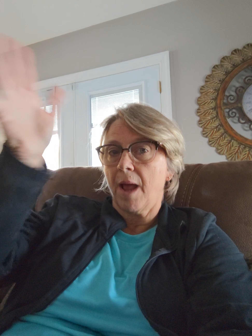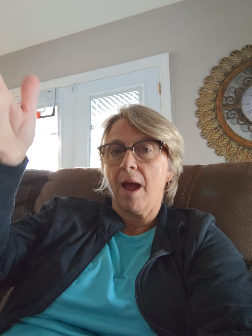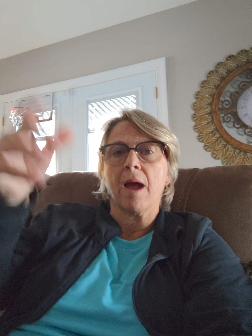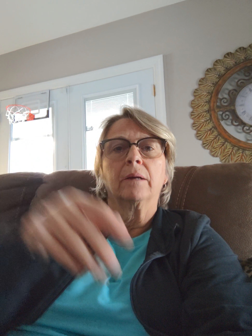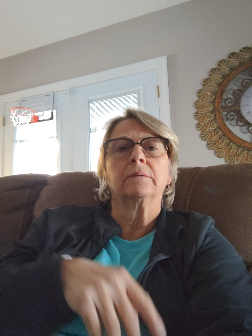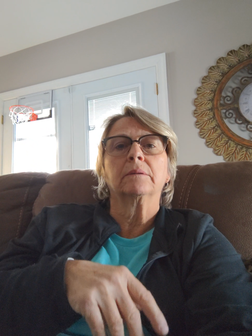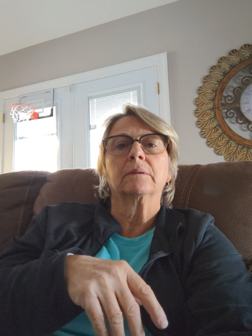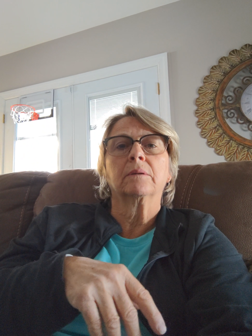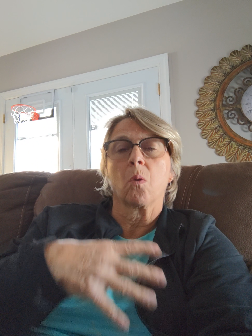grandpa